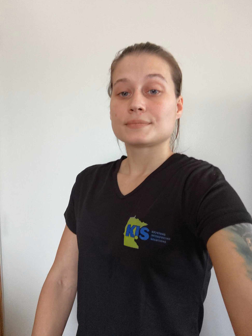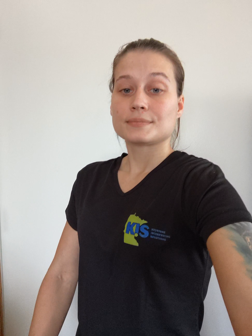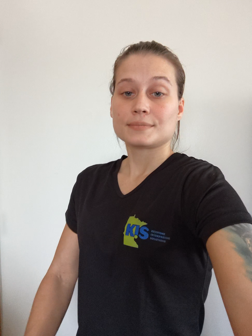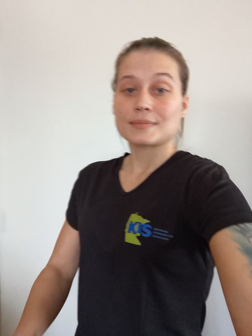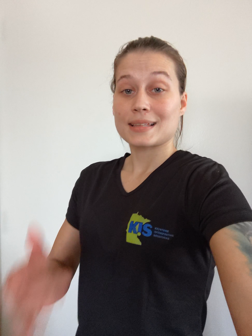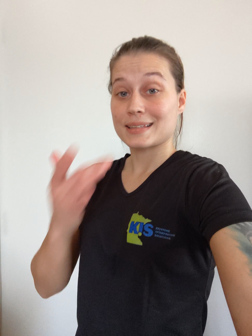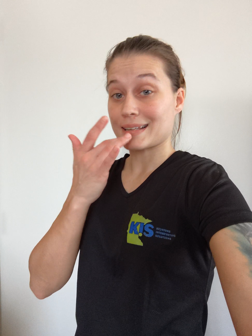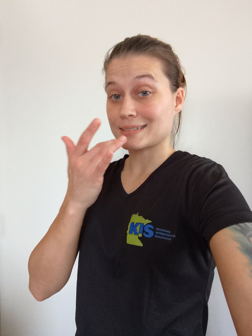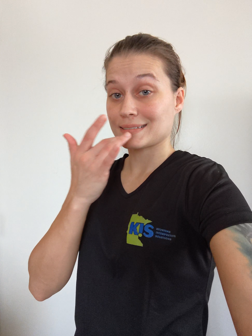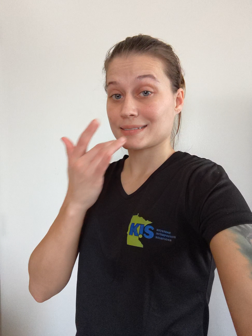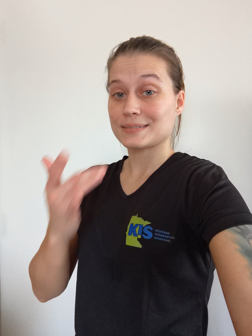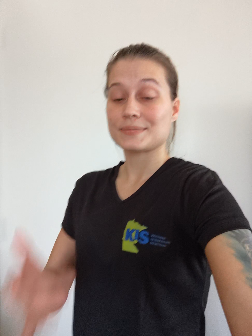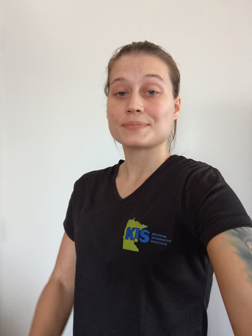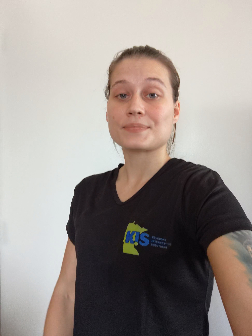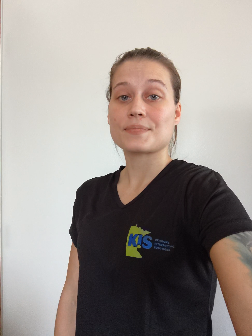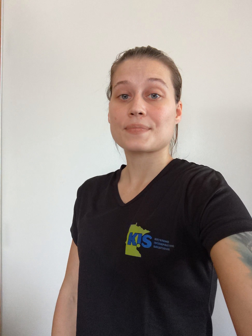taste